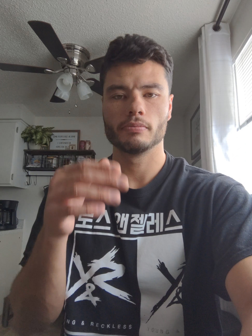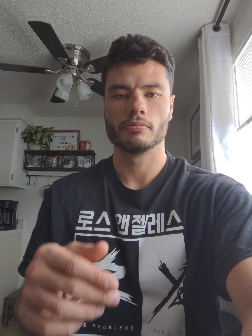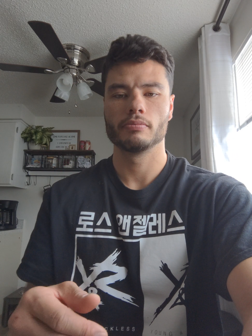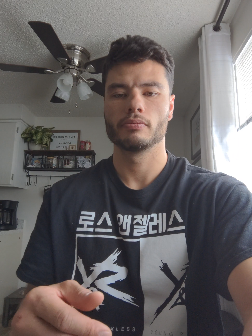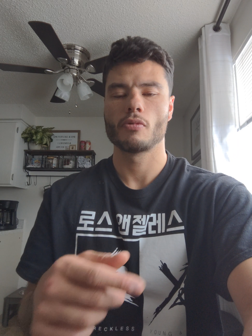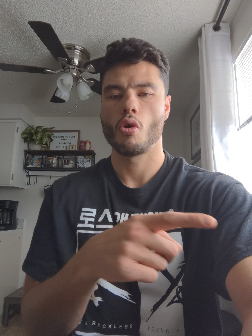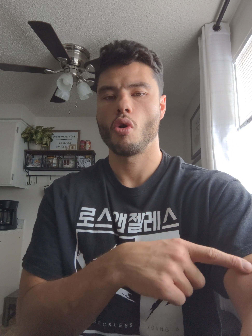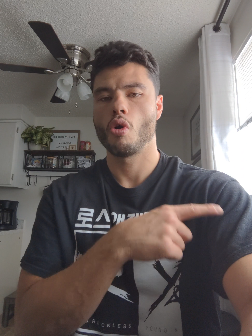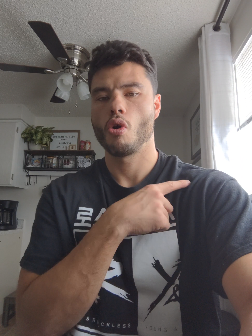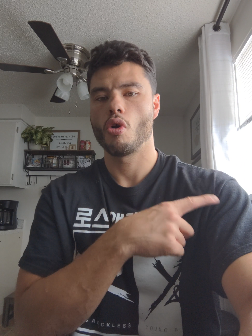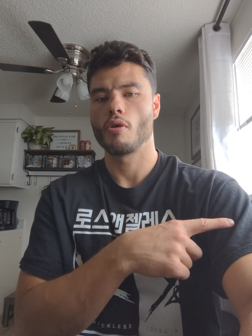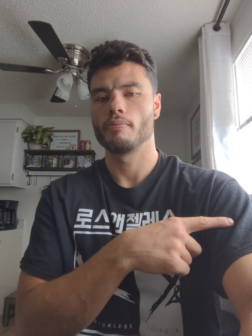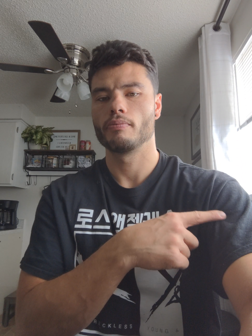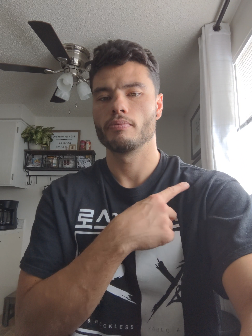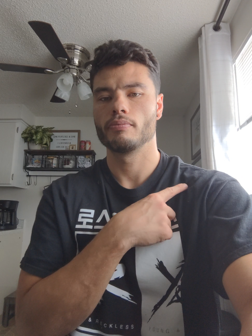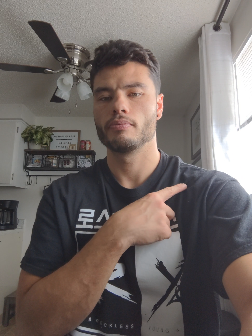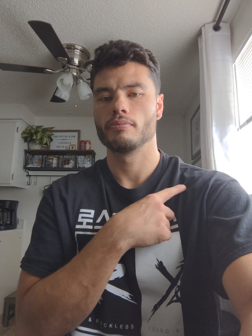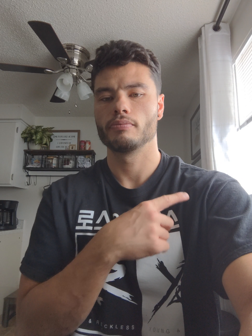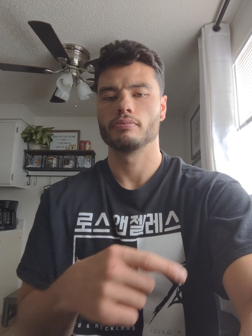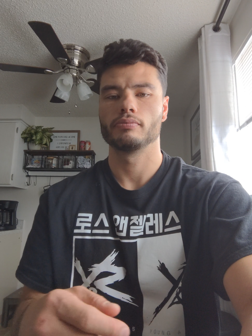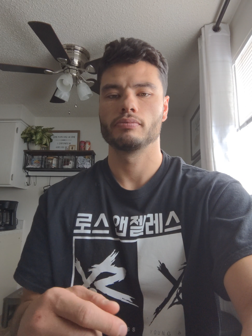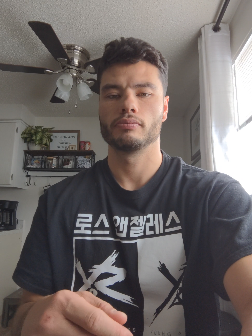arm